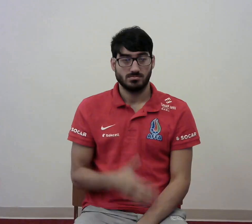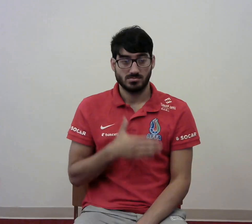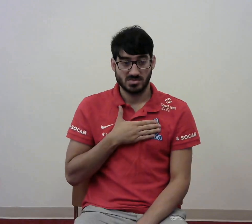mən